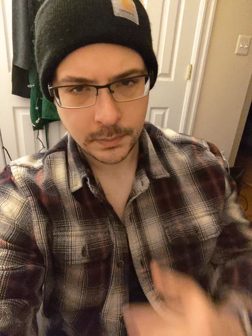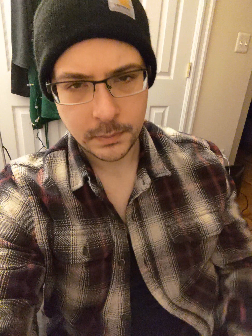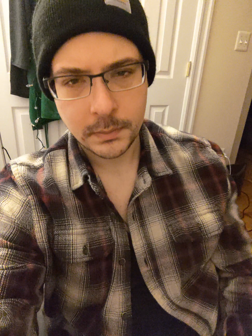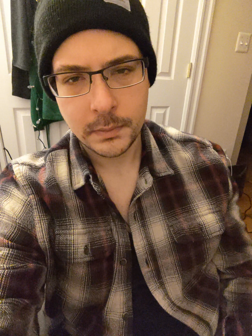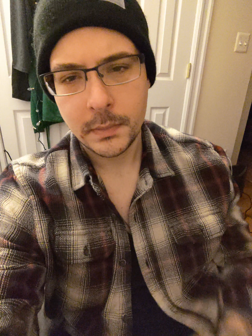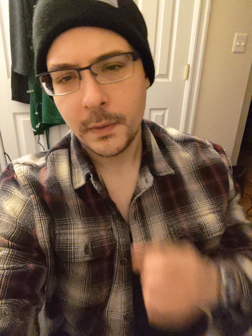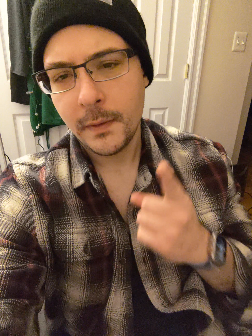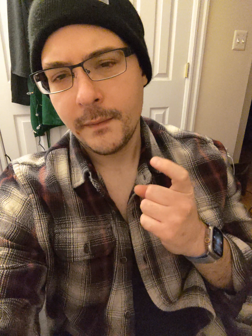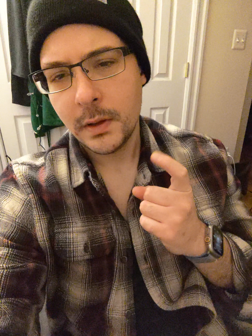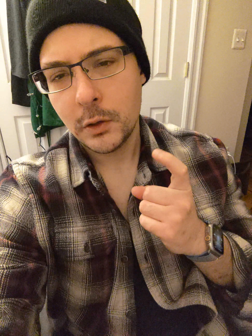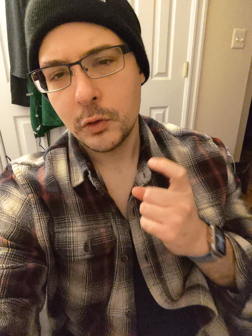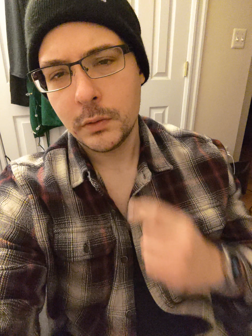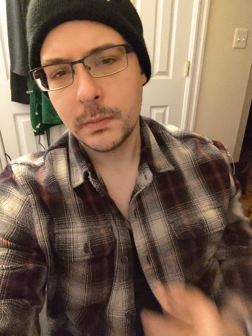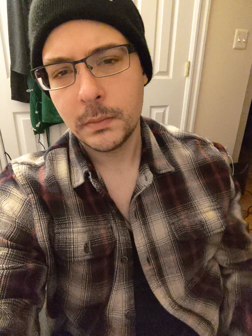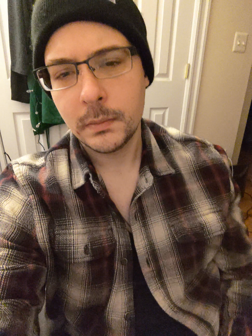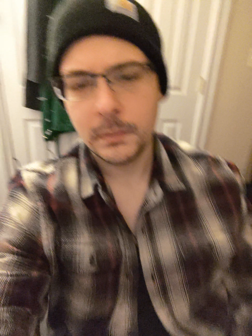finger